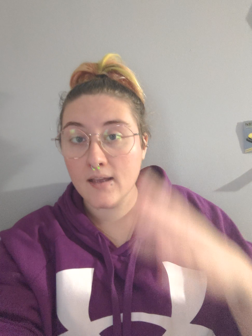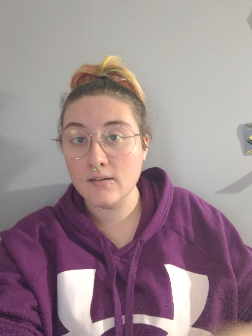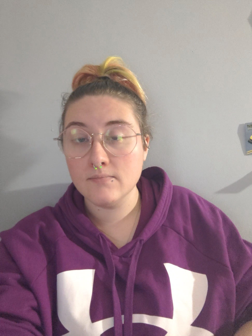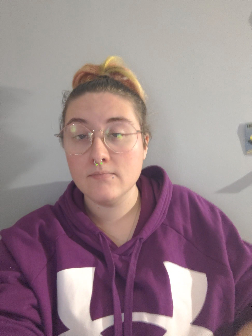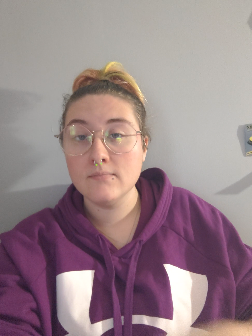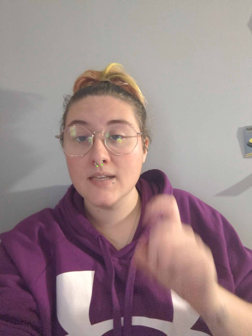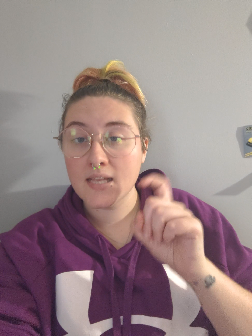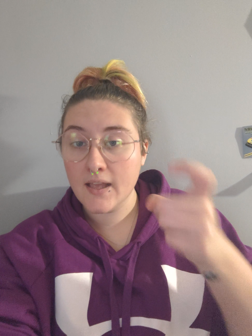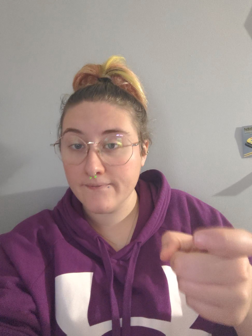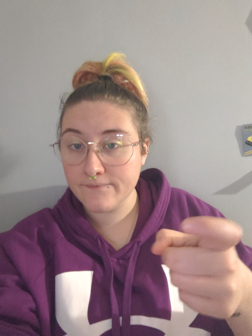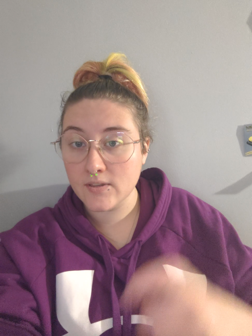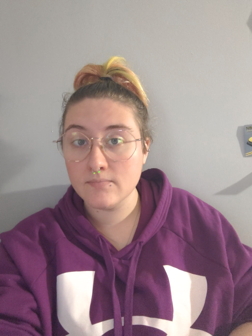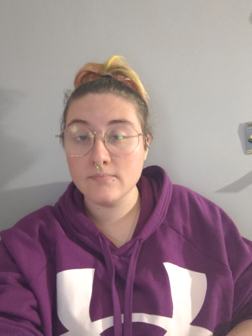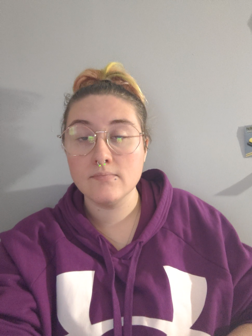gift